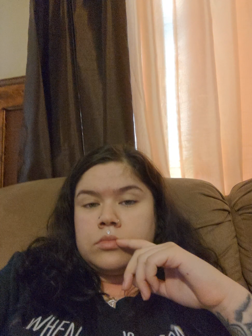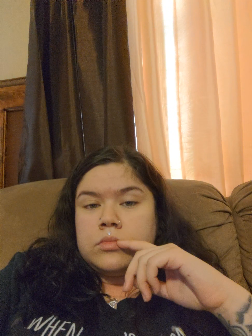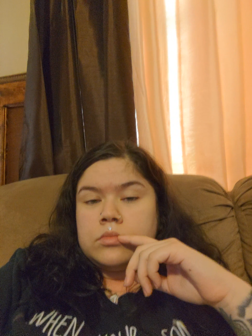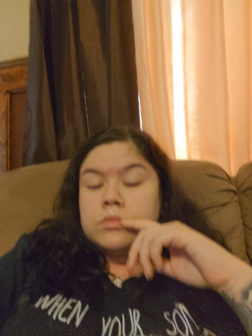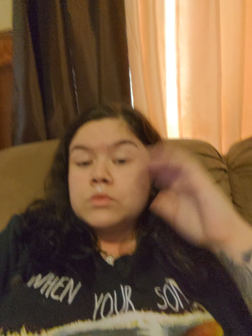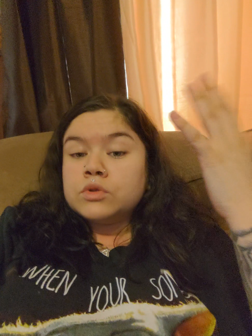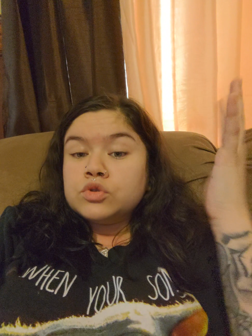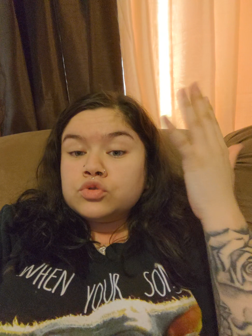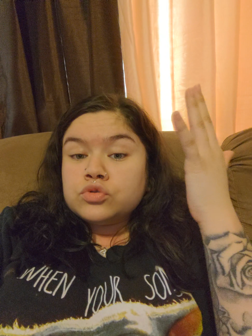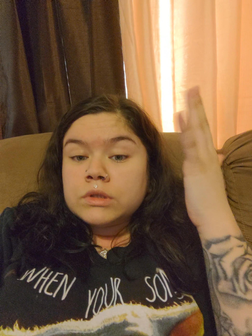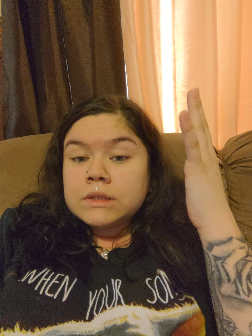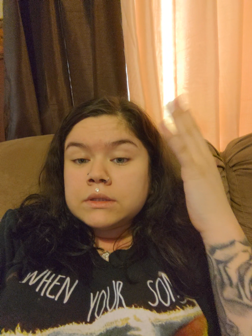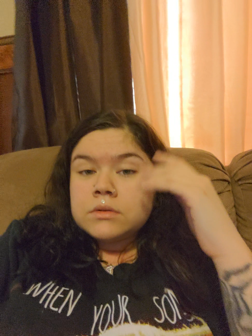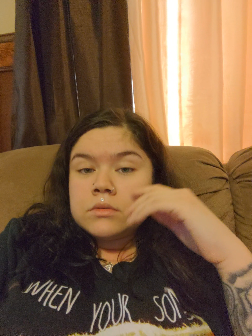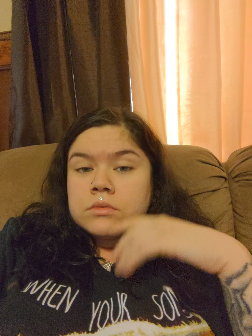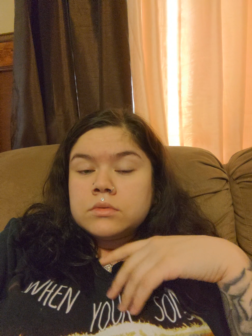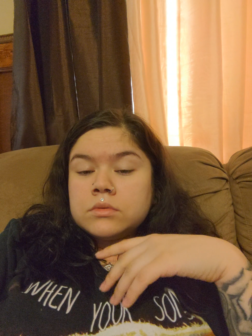tree